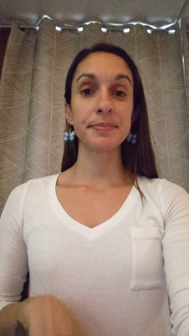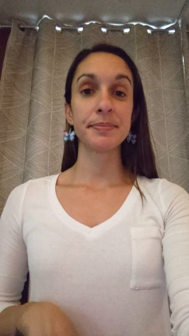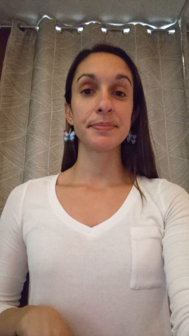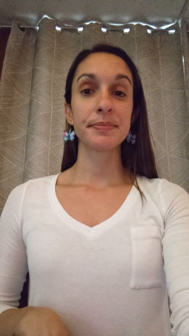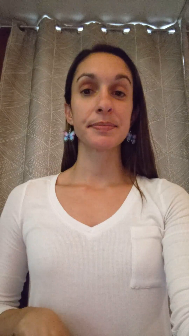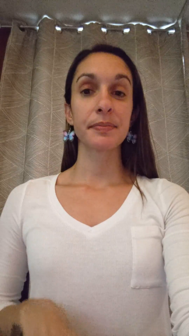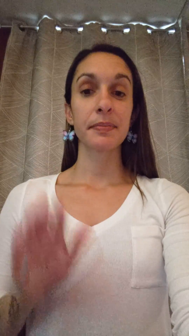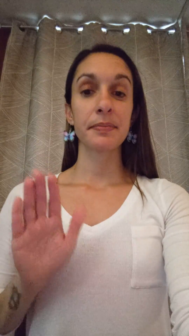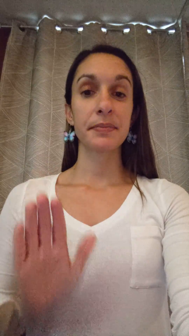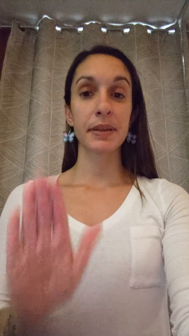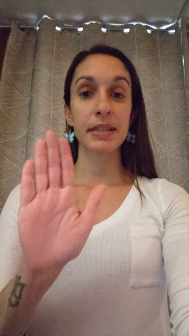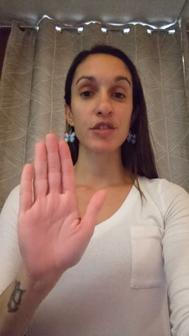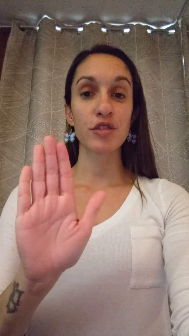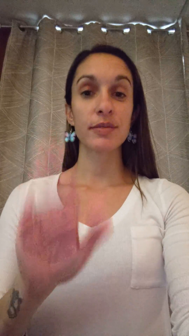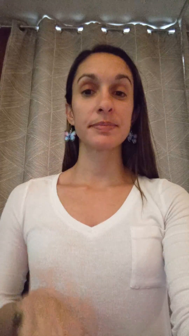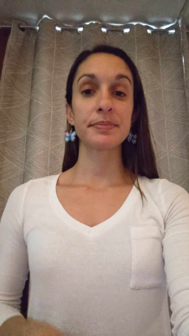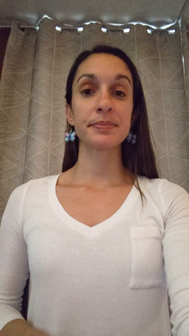push